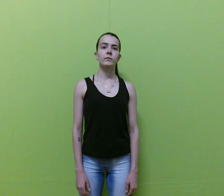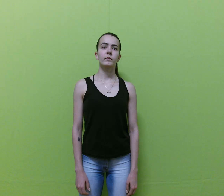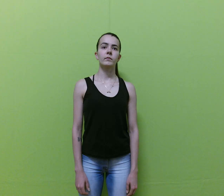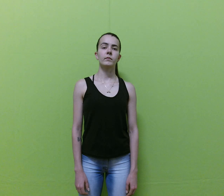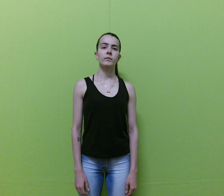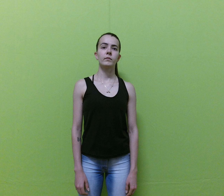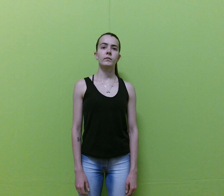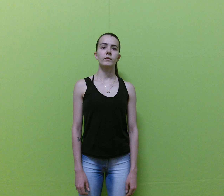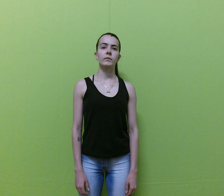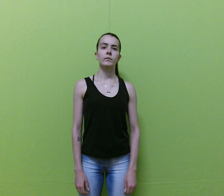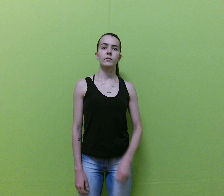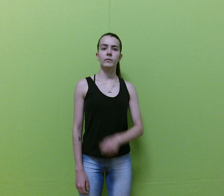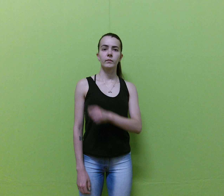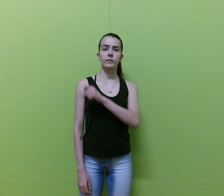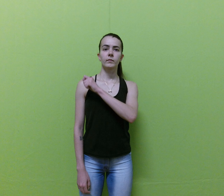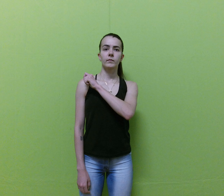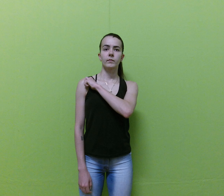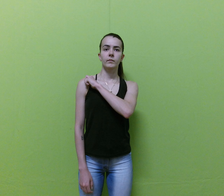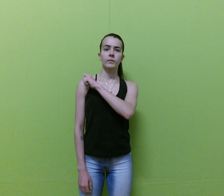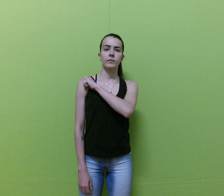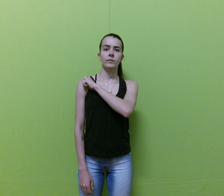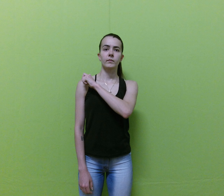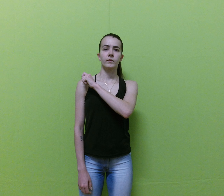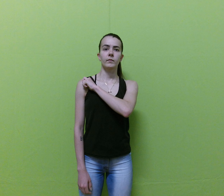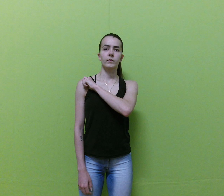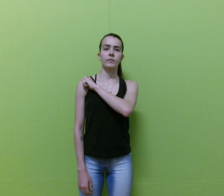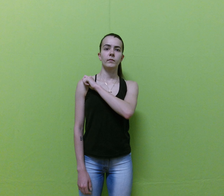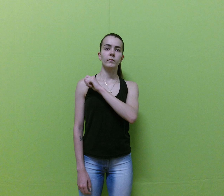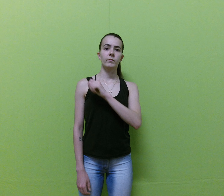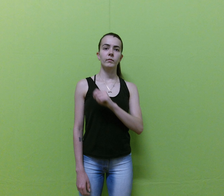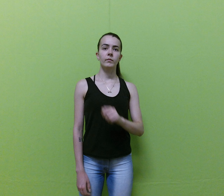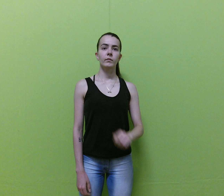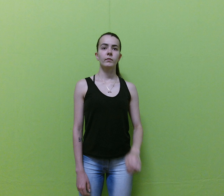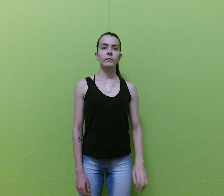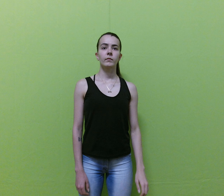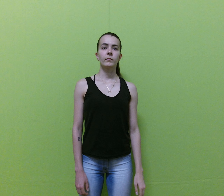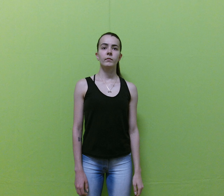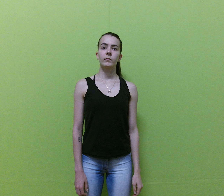aluno